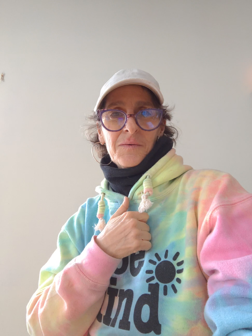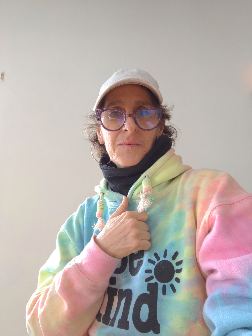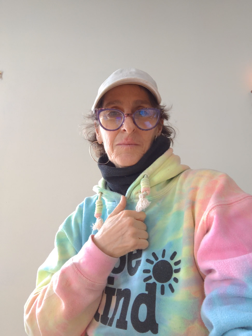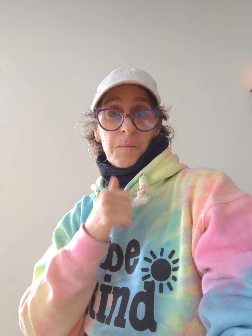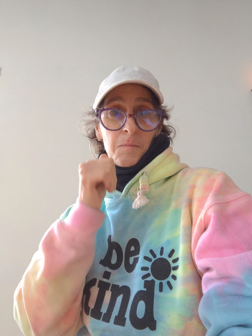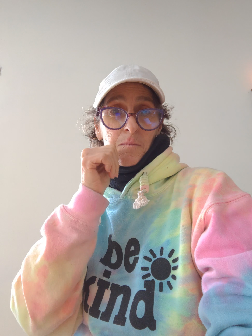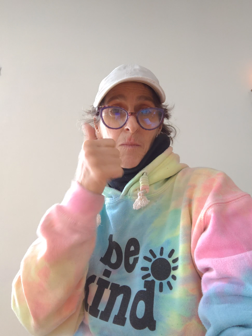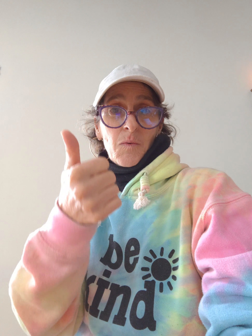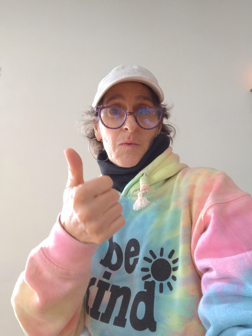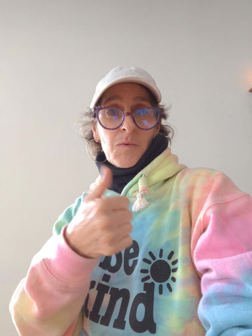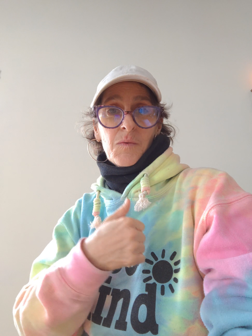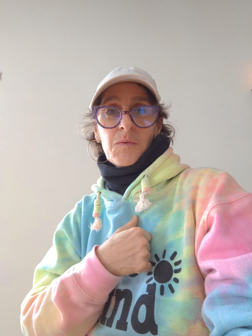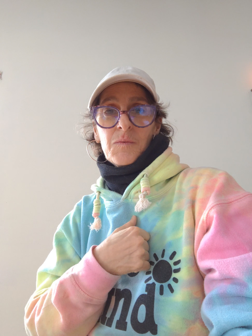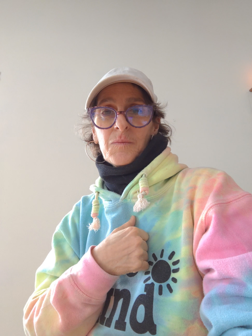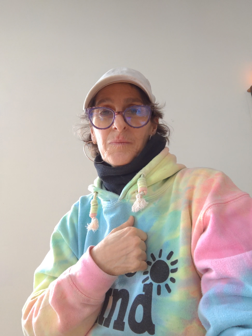tomorrow